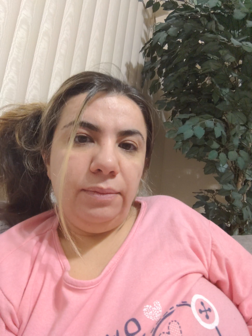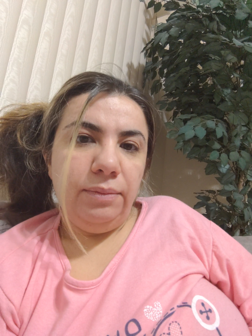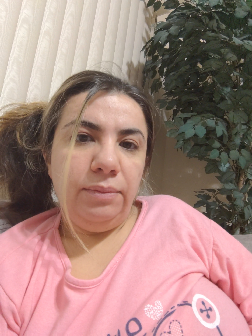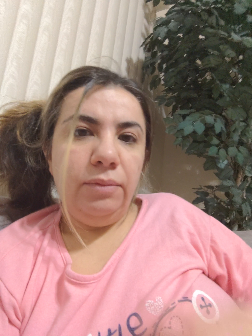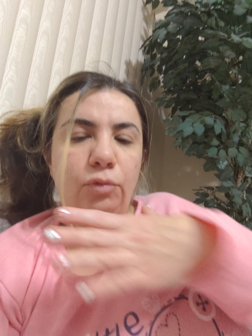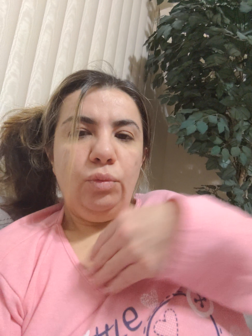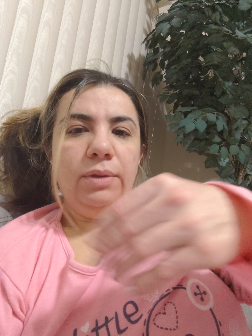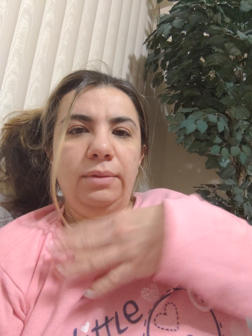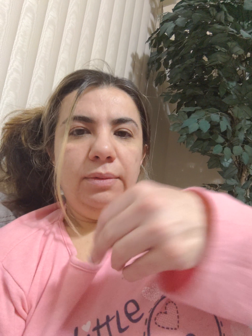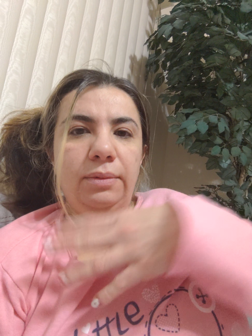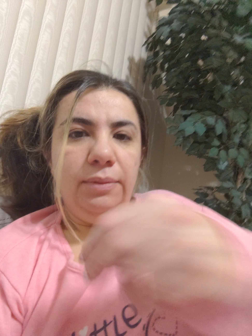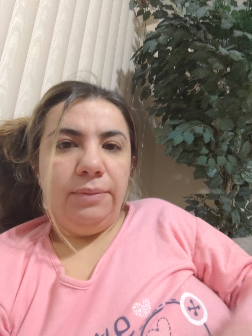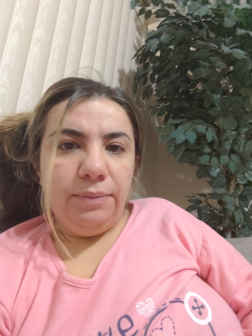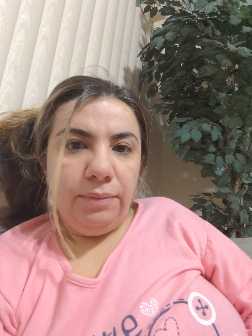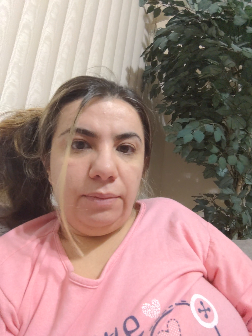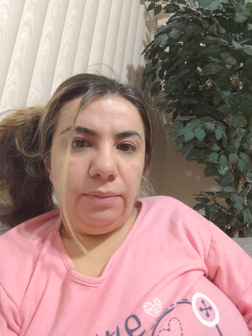white